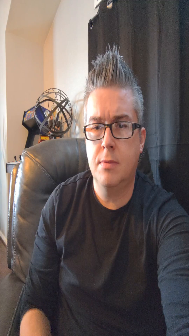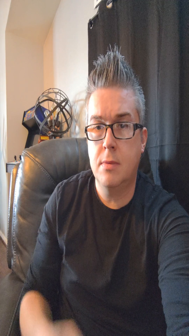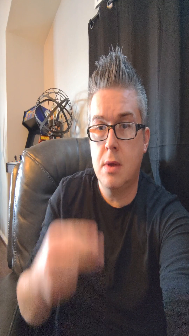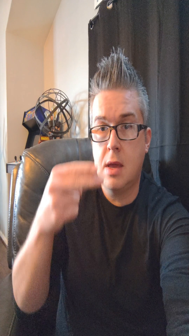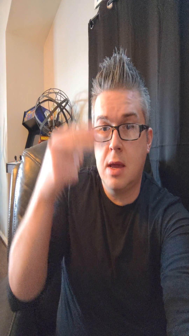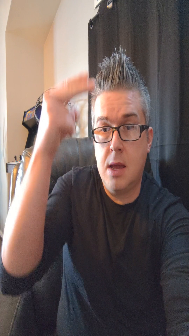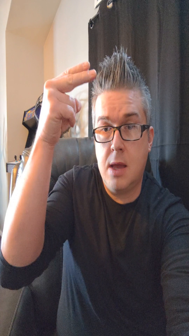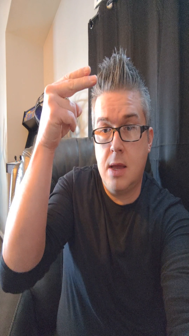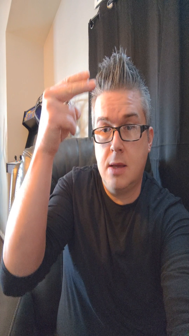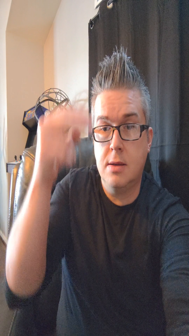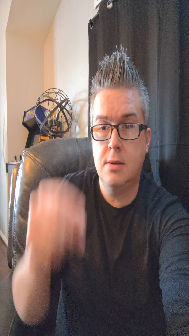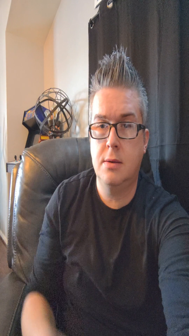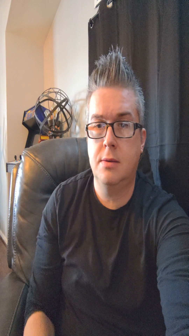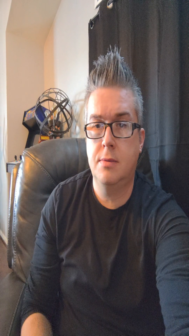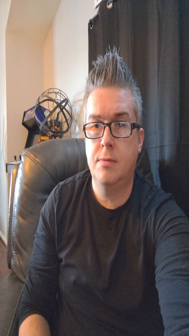high